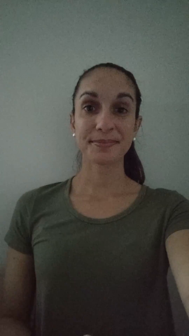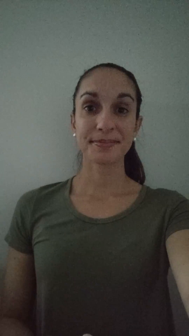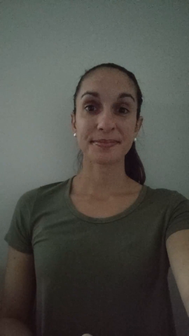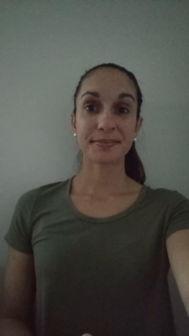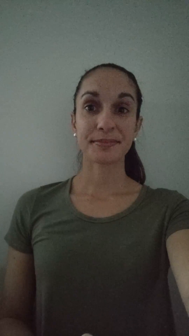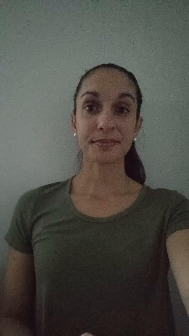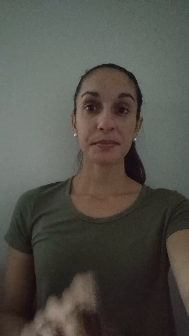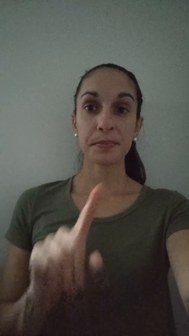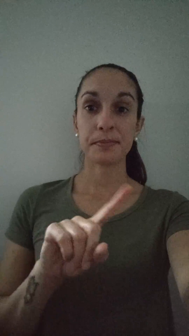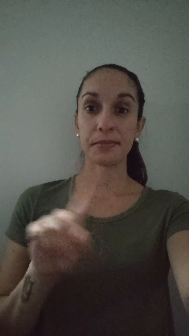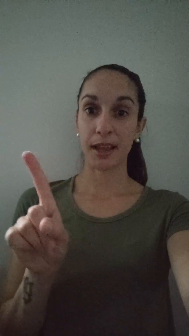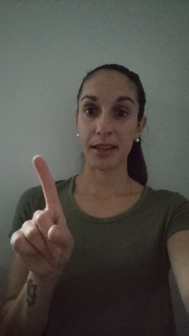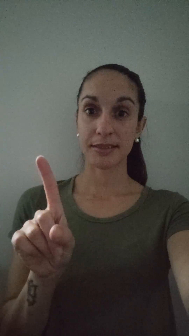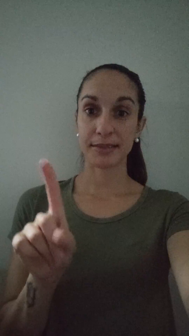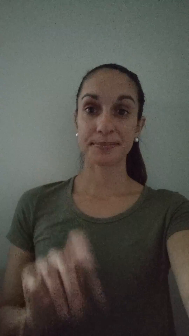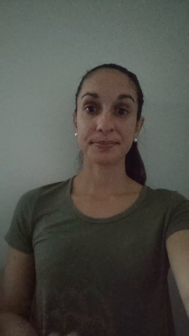but